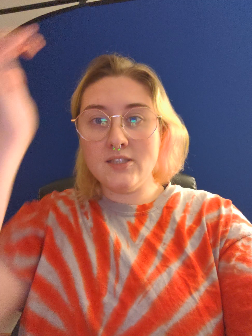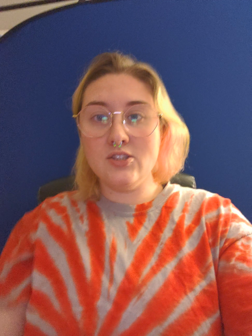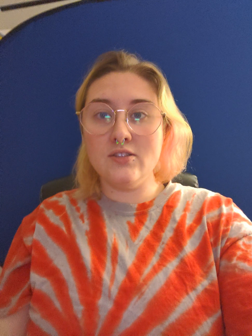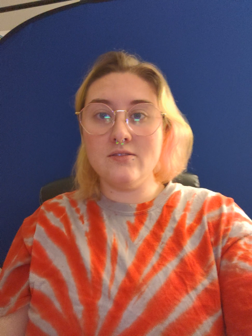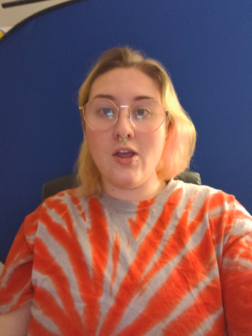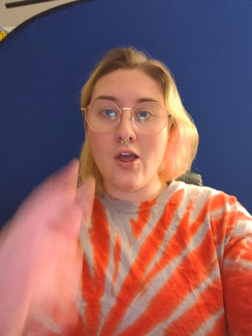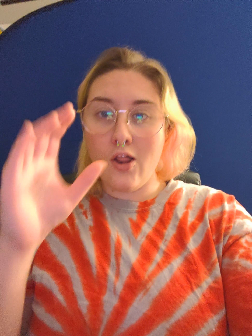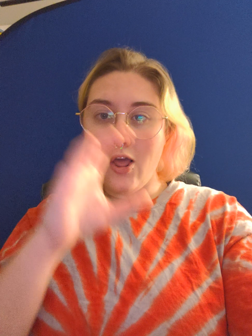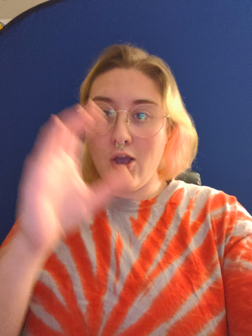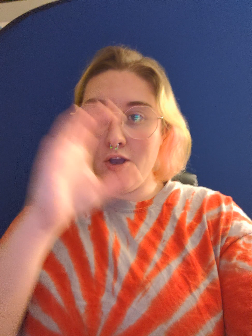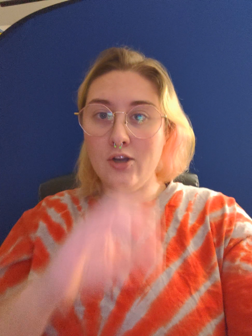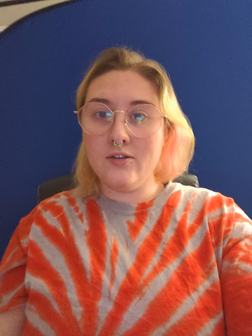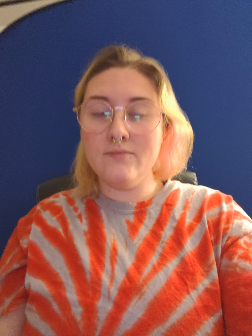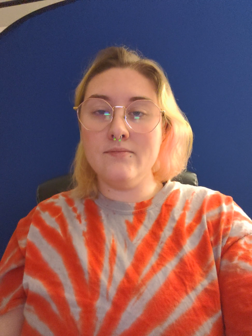look